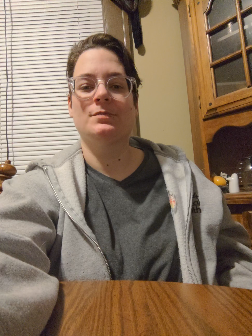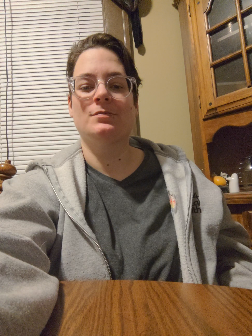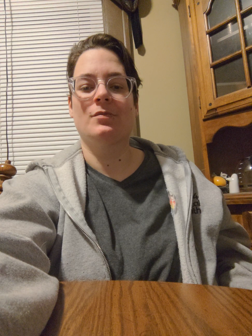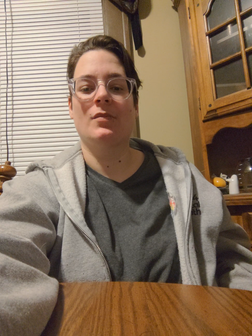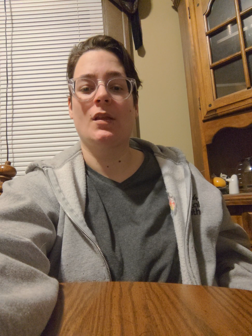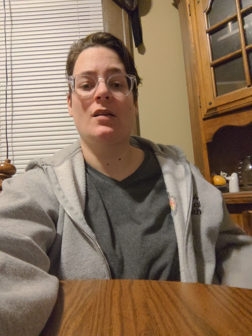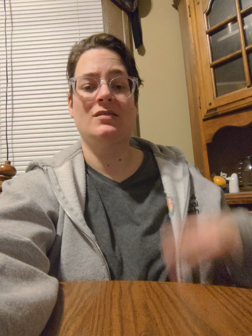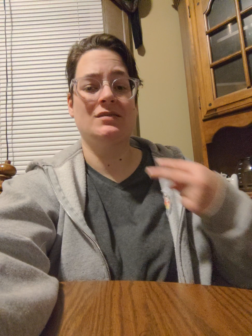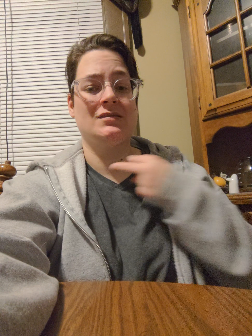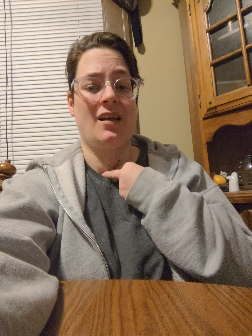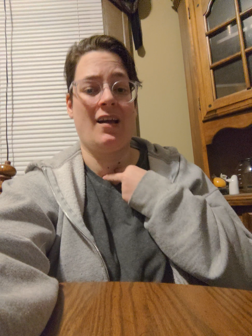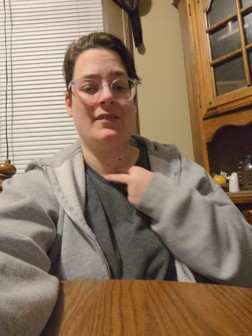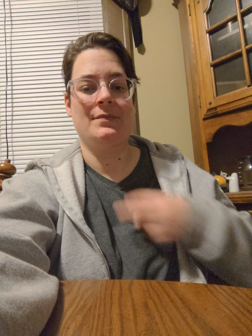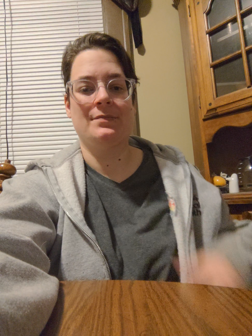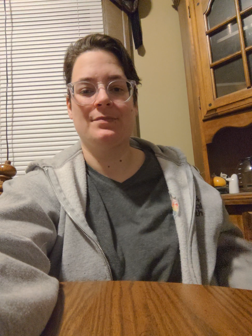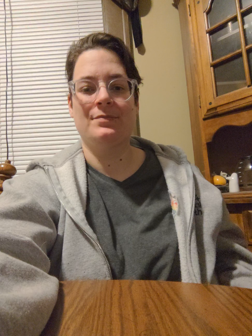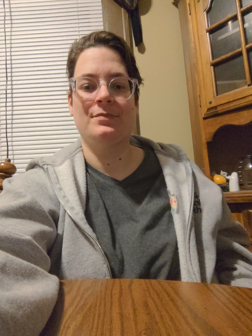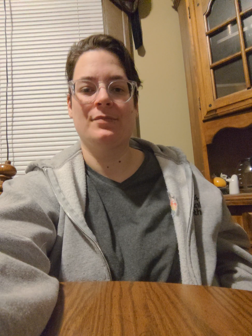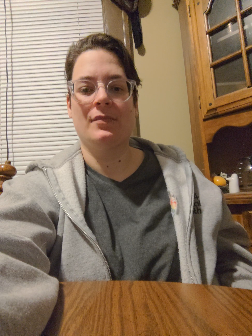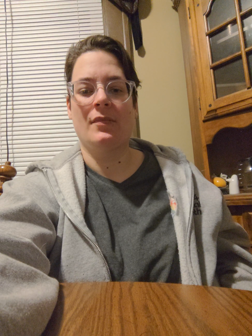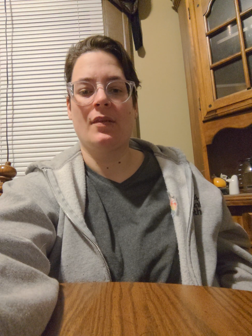stuck